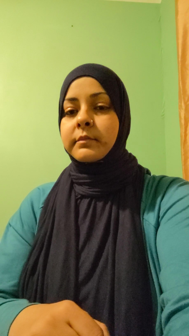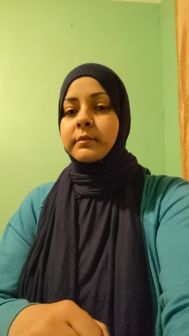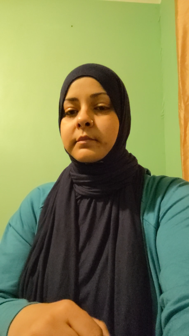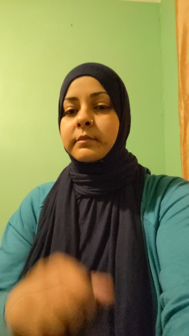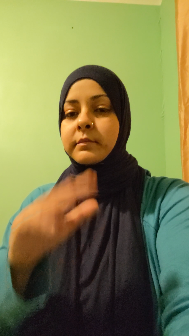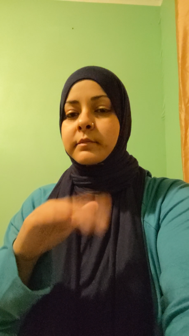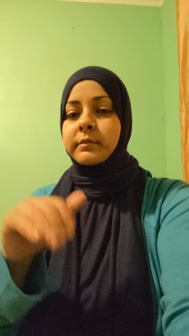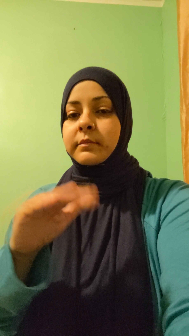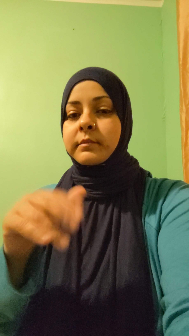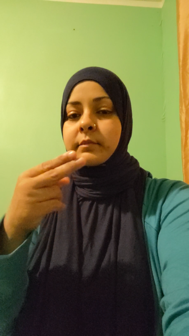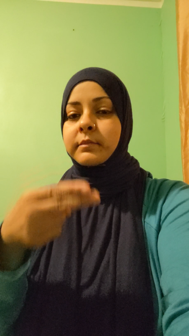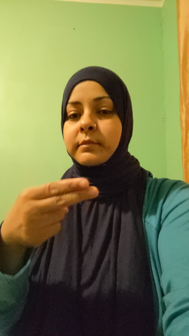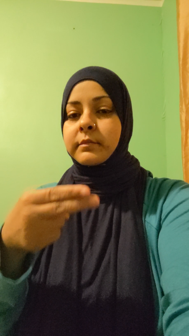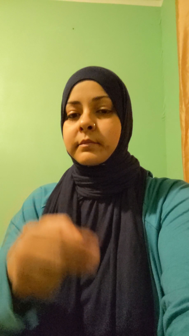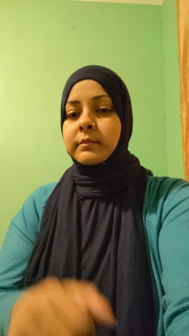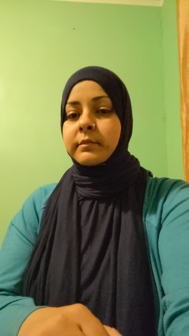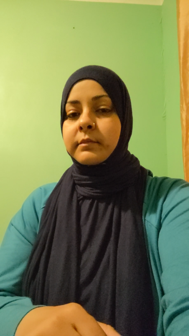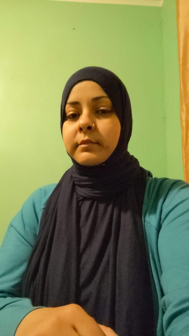pet's name